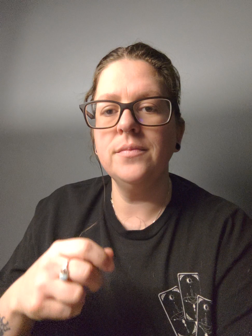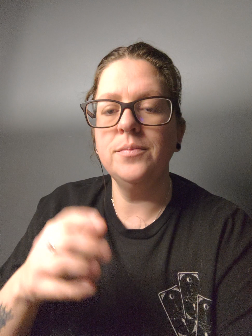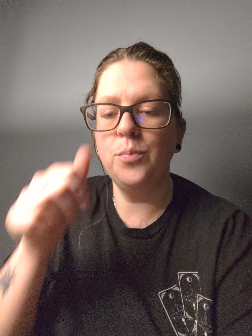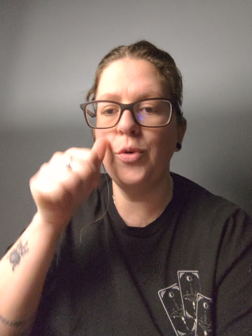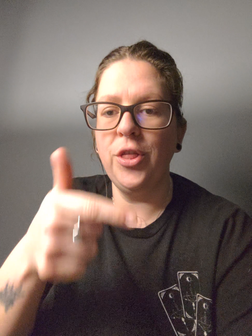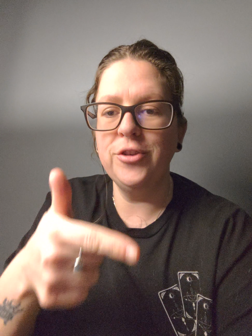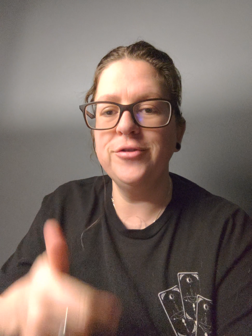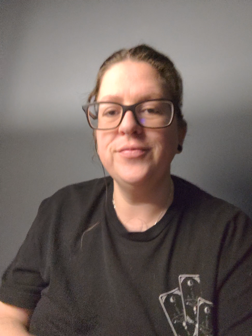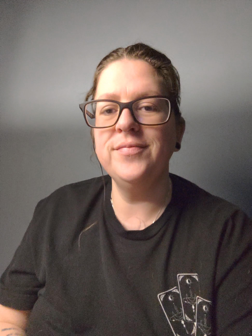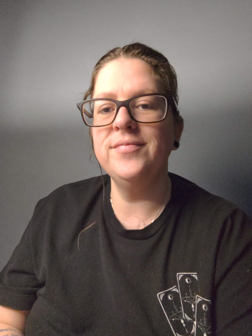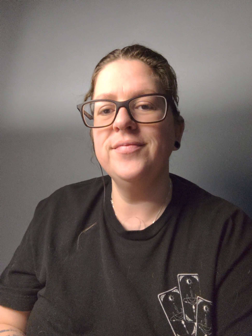brother